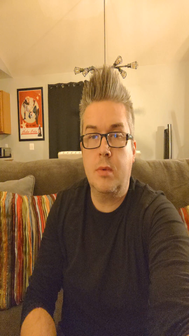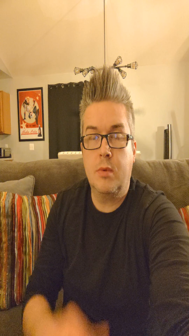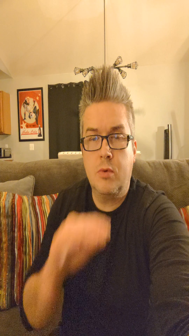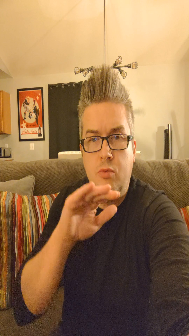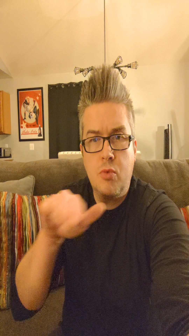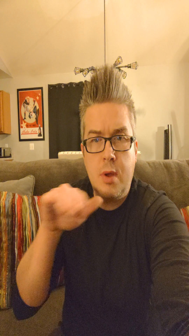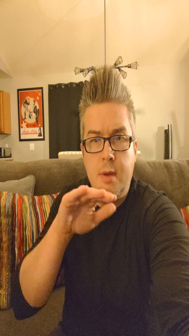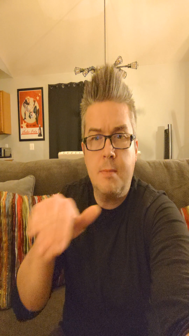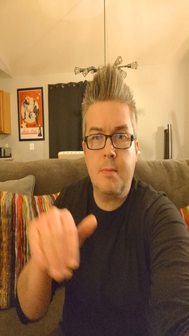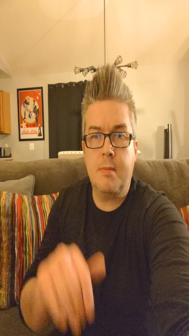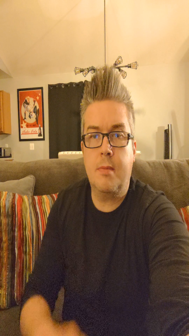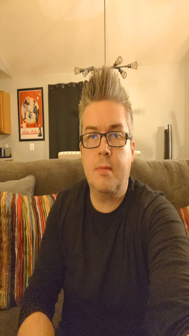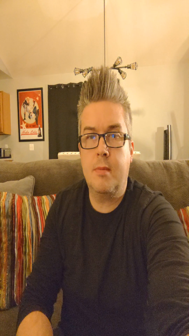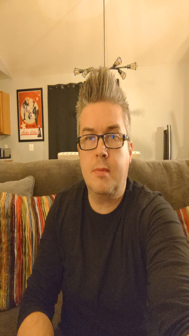pool